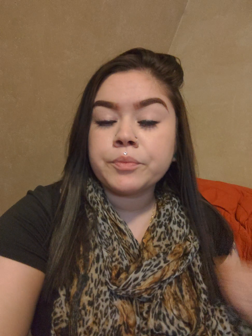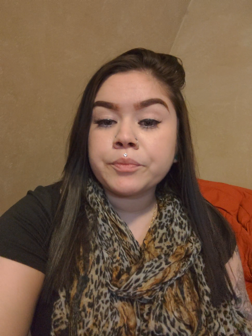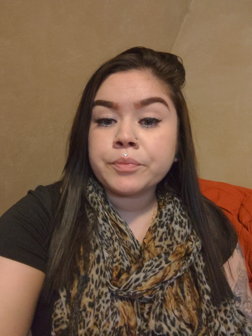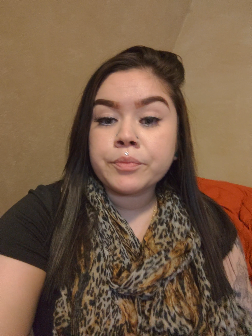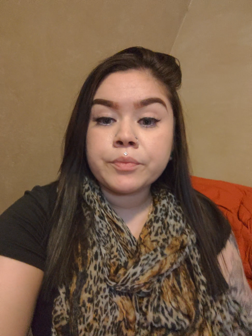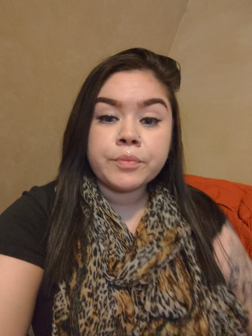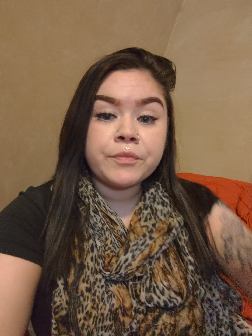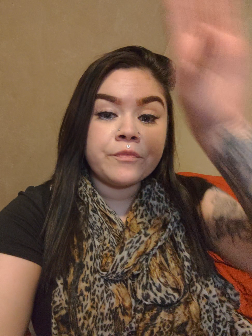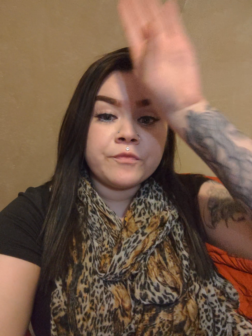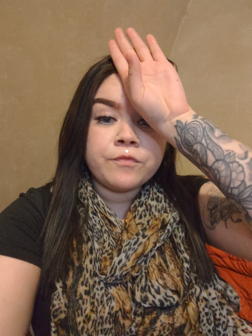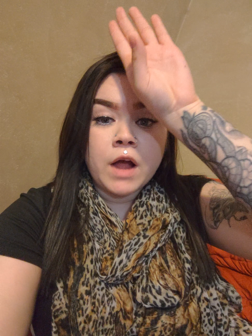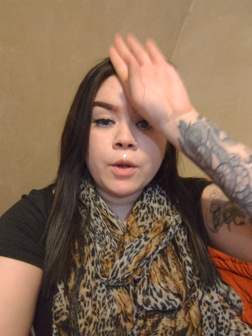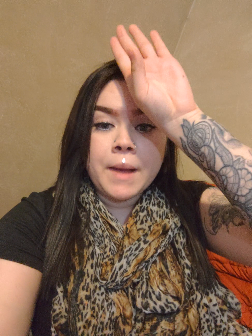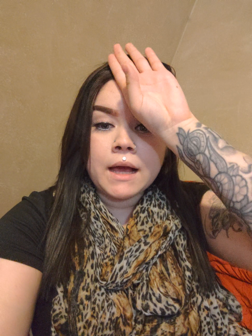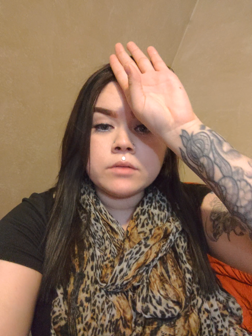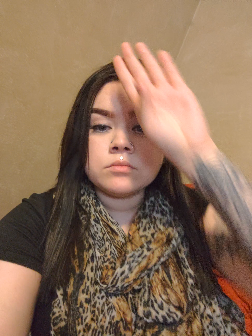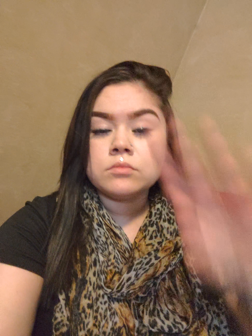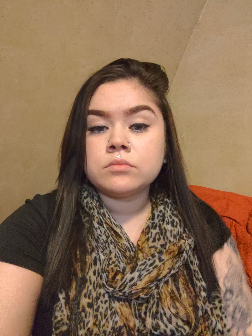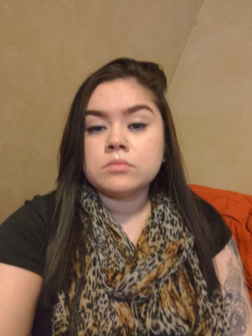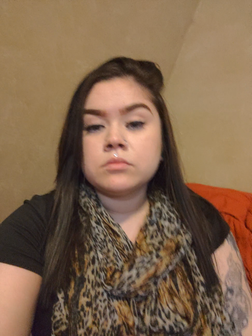fireman